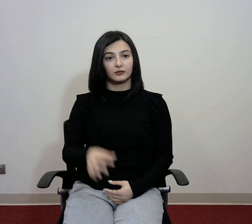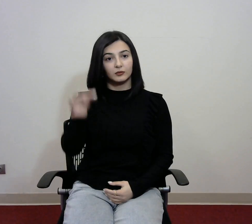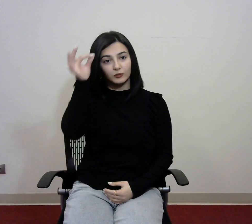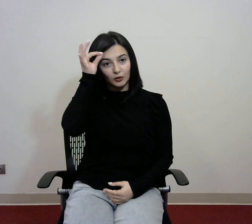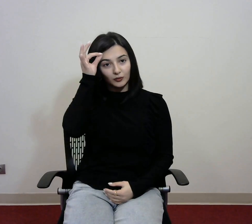xatırladım